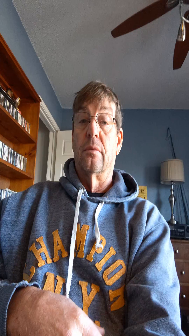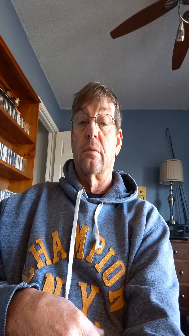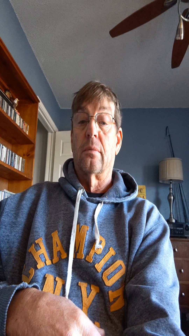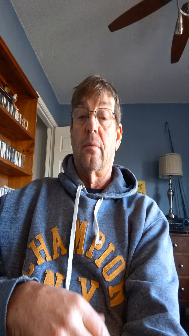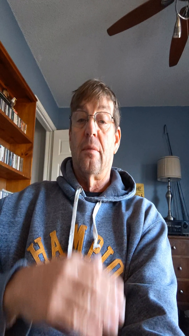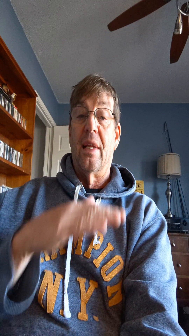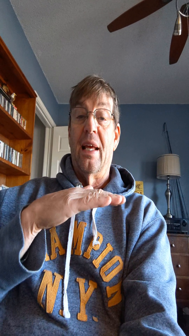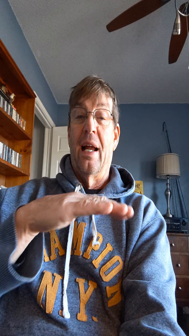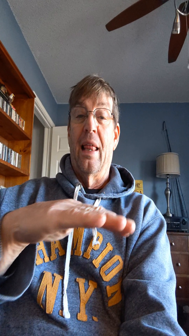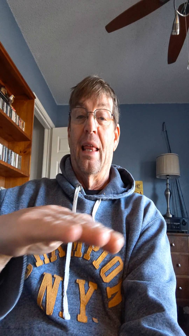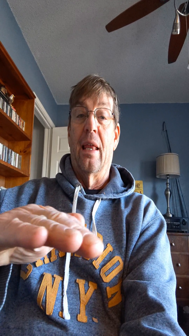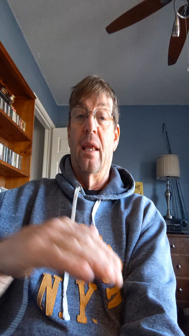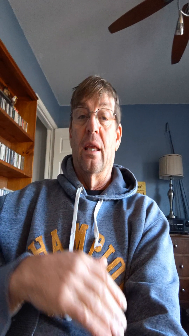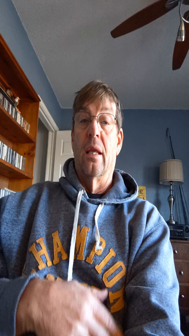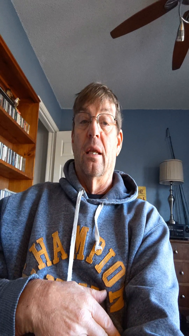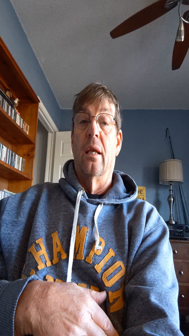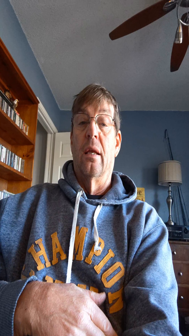clean